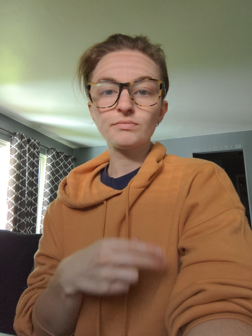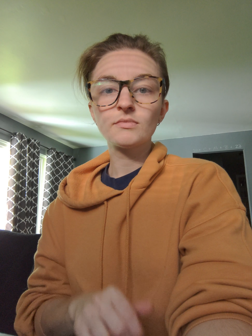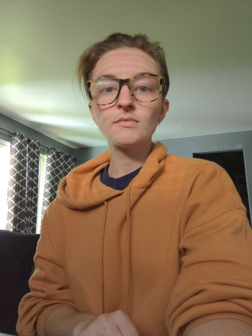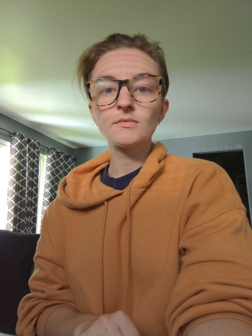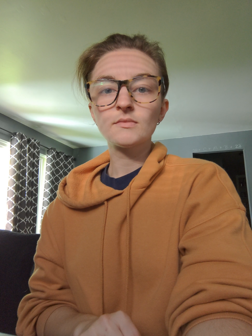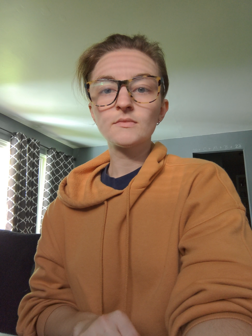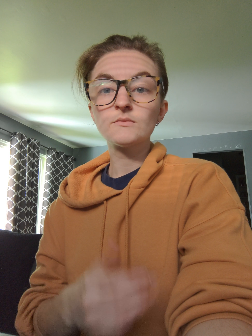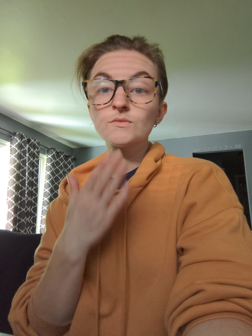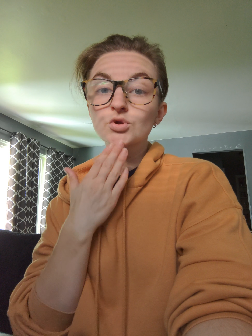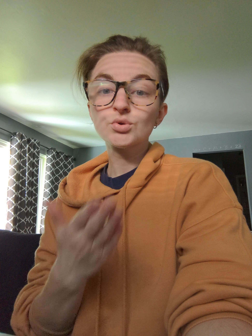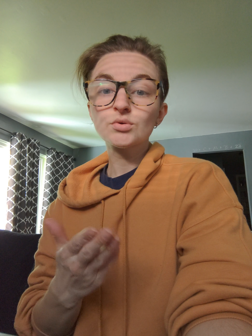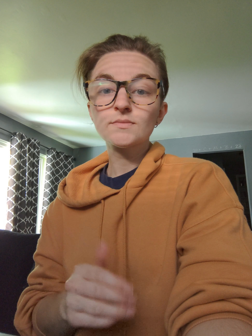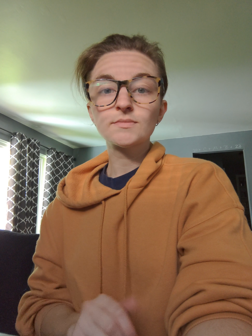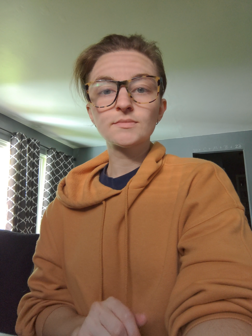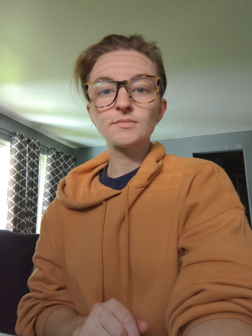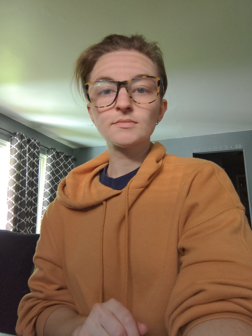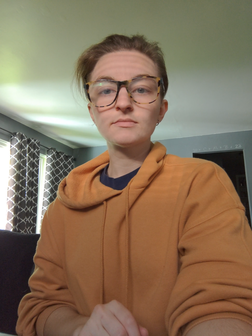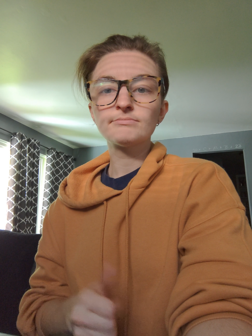good